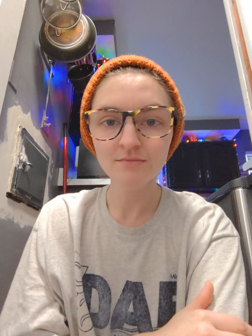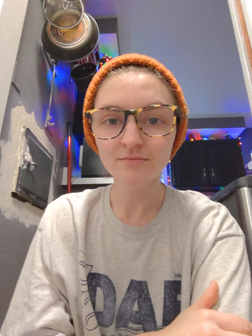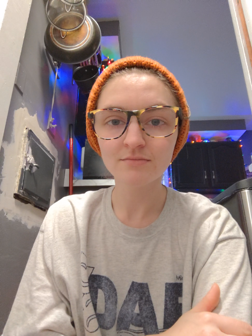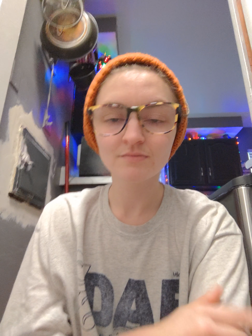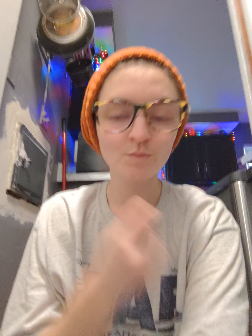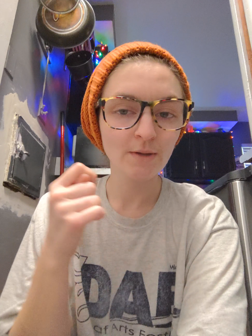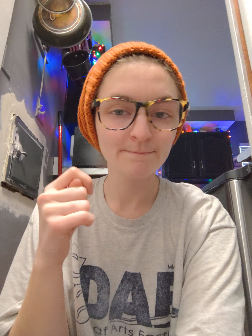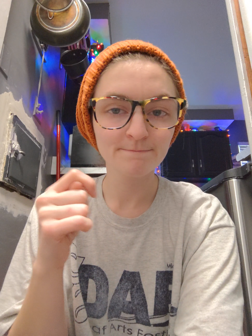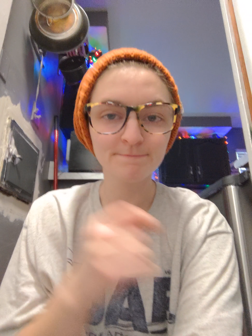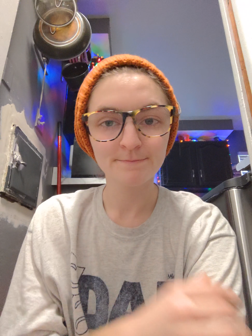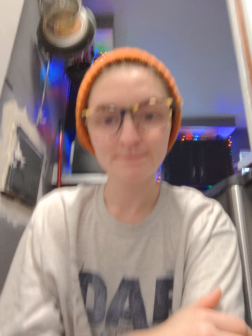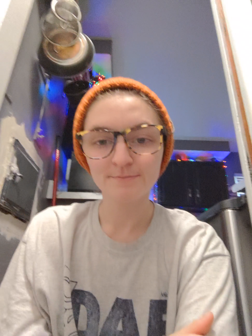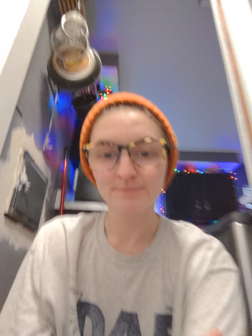toy